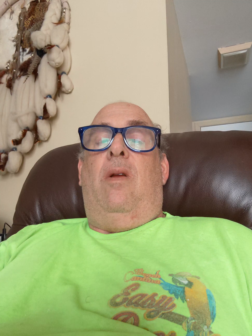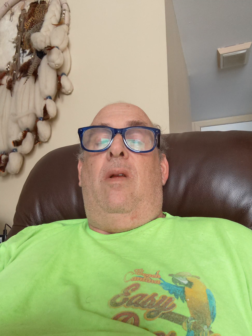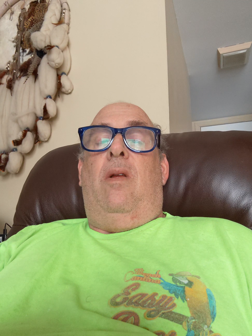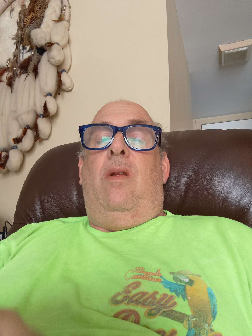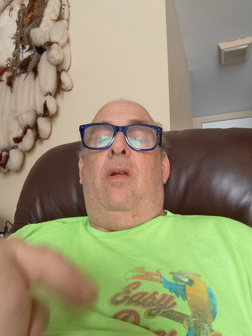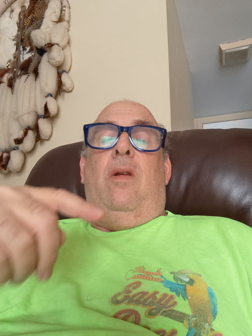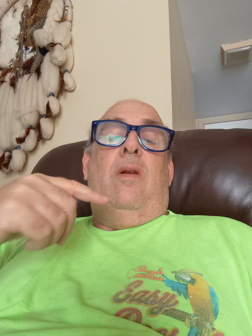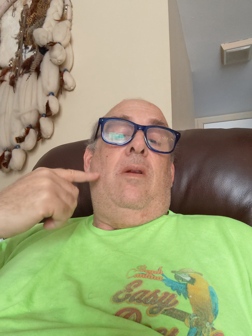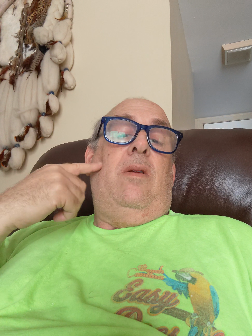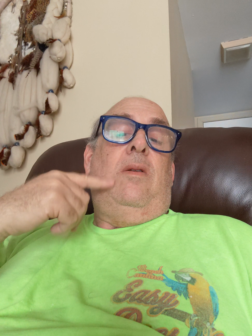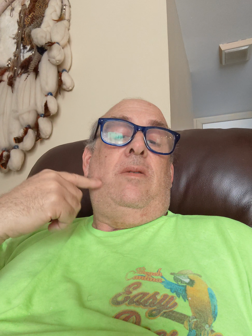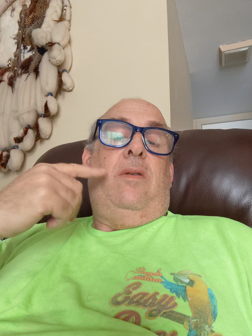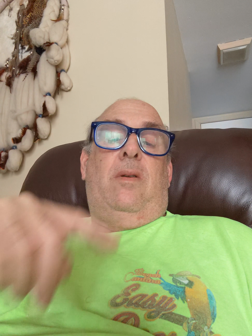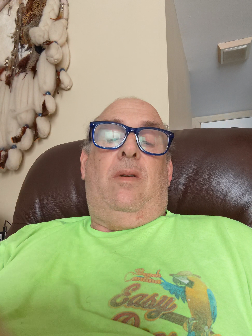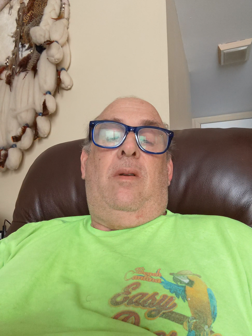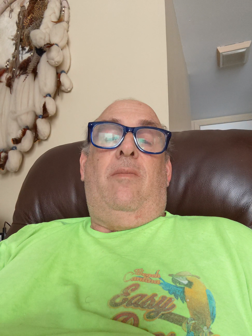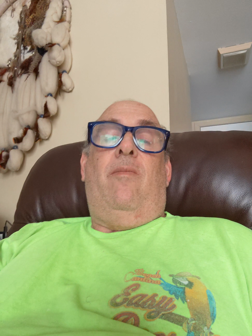cheek